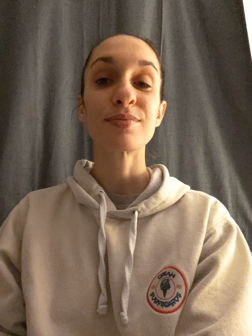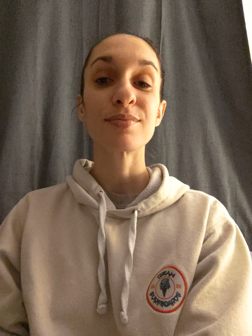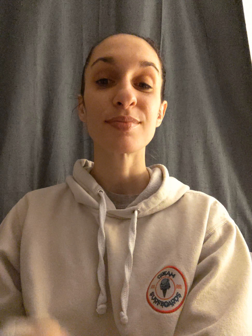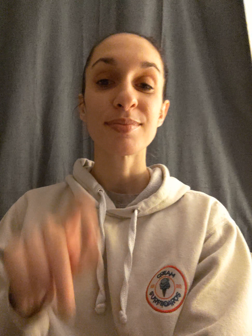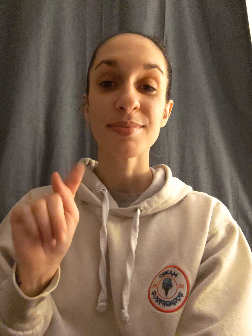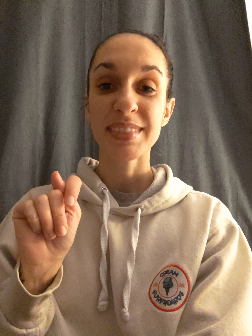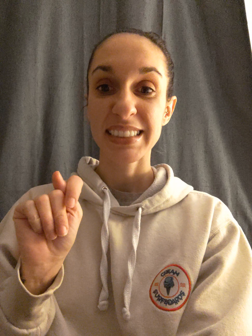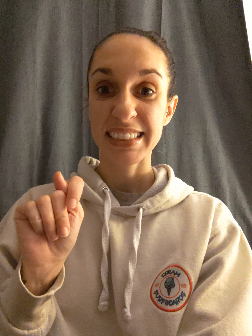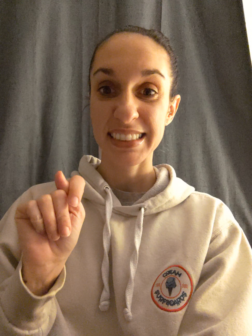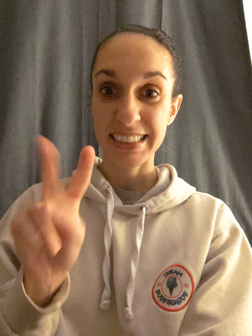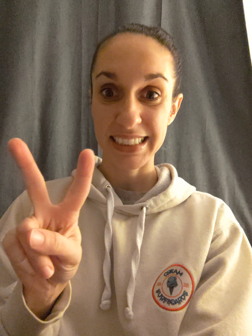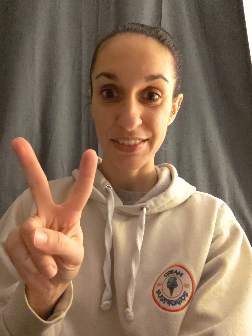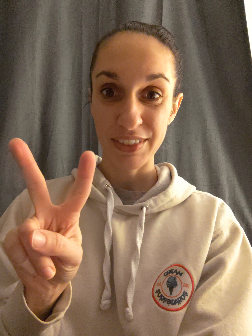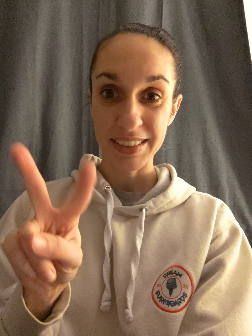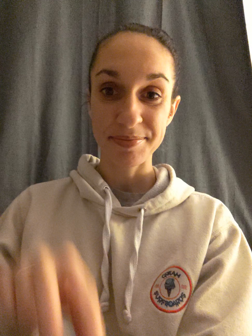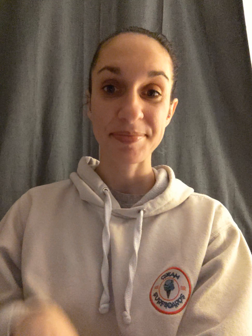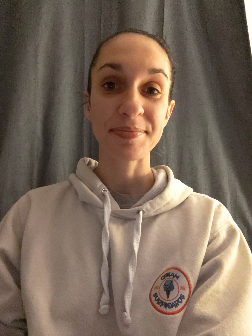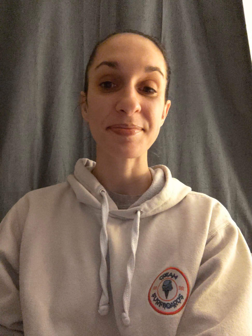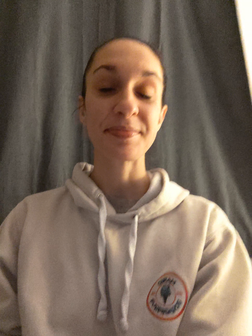TV